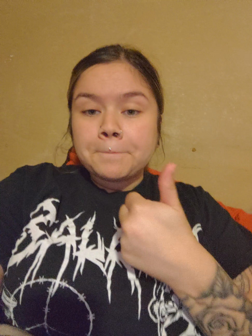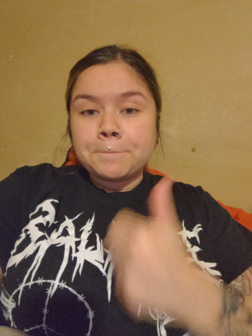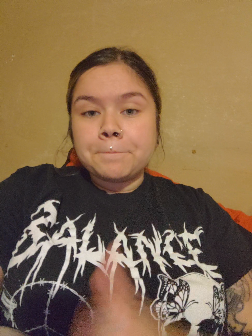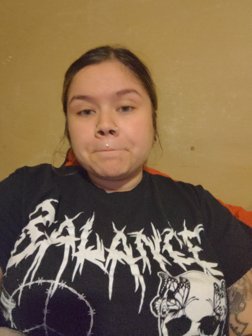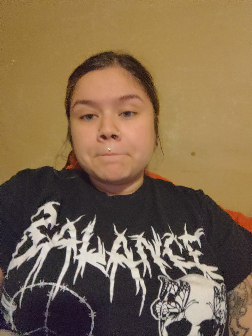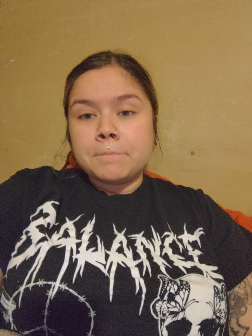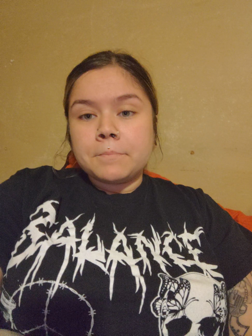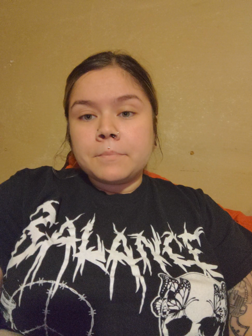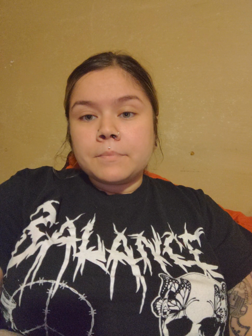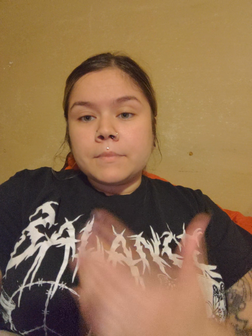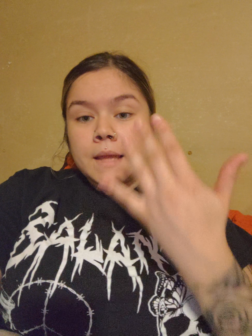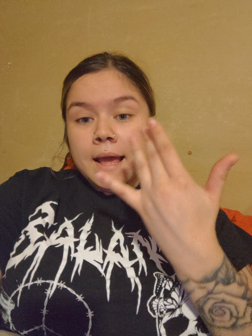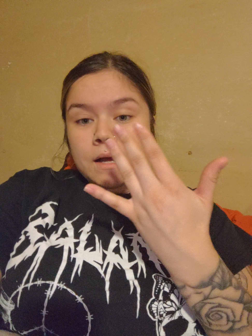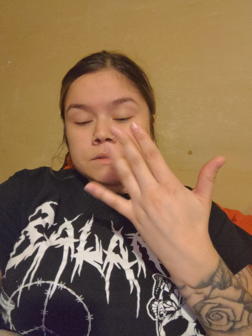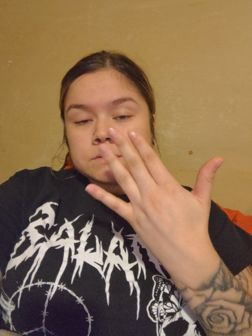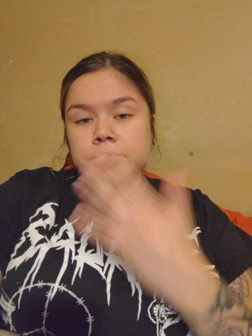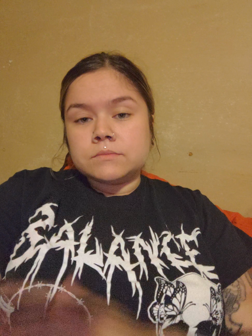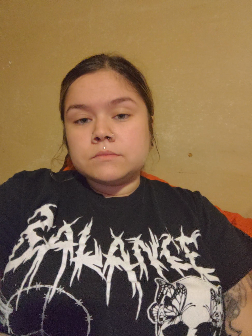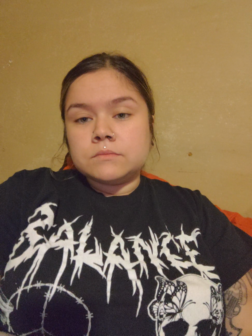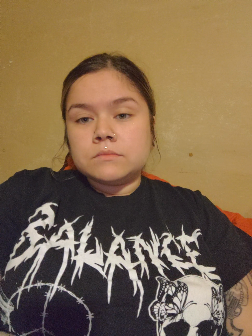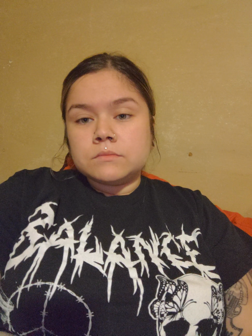hand